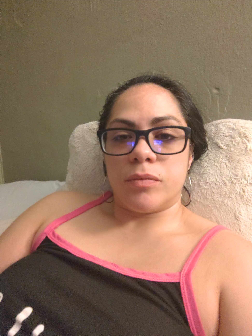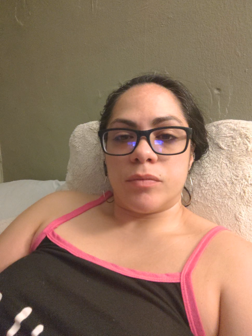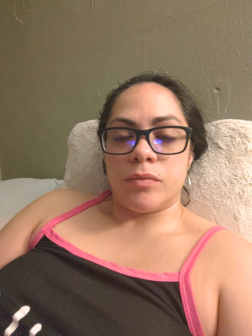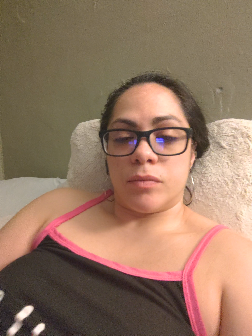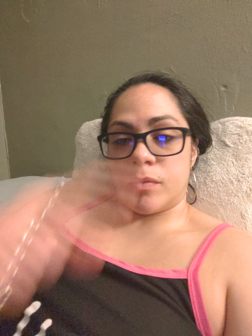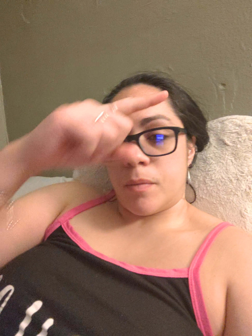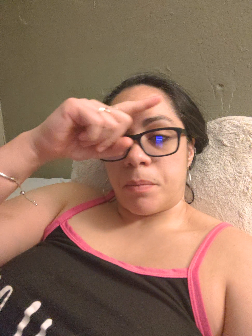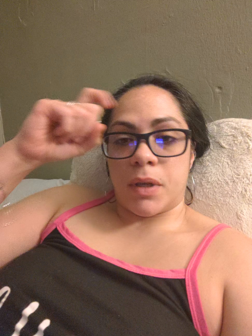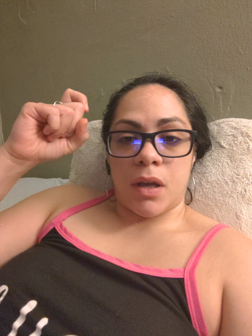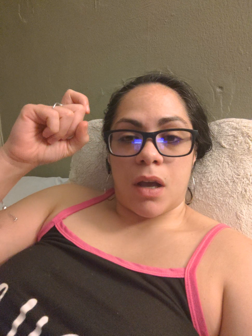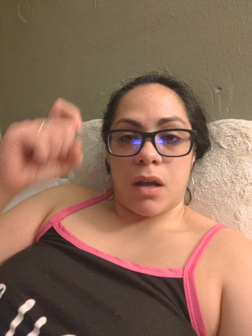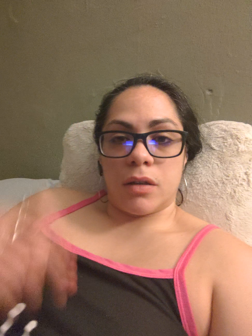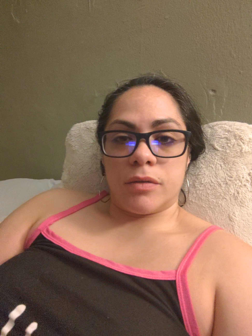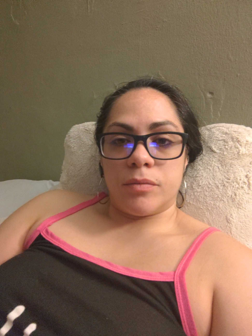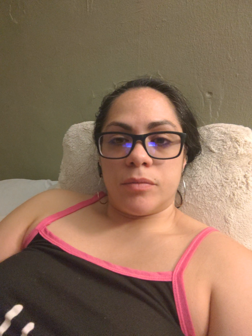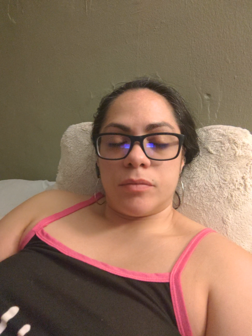because